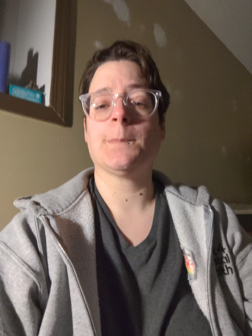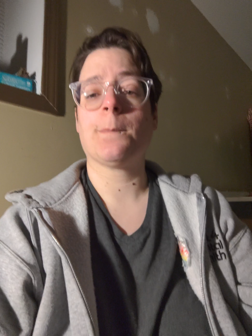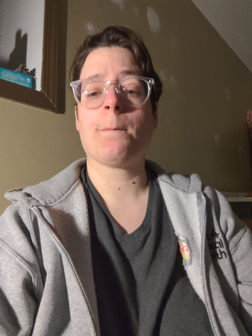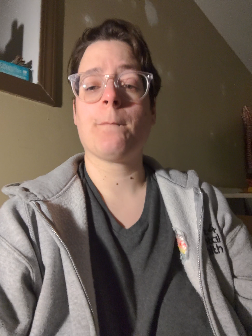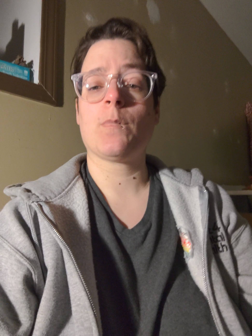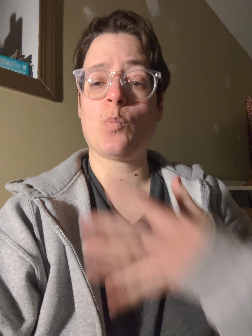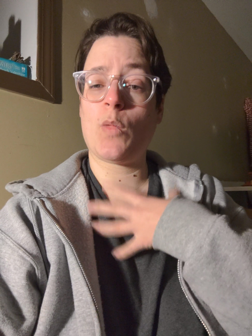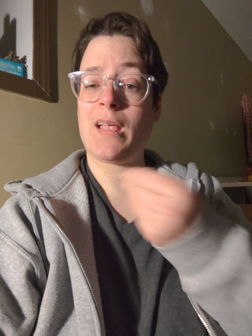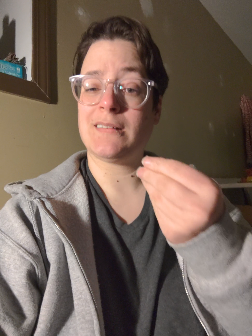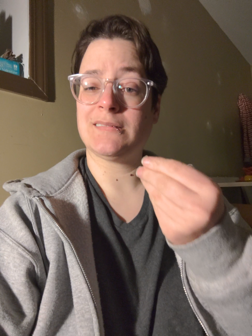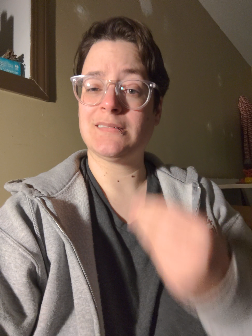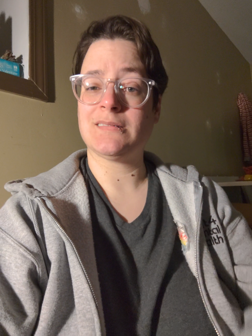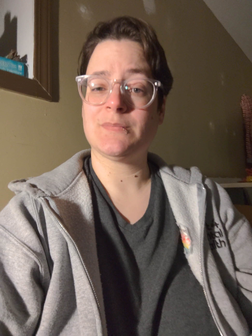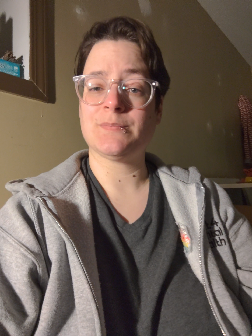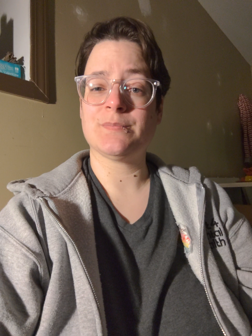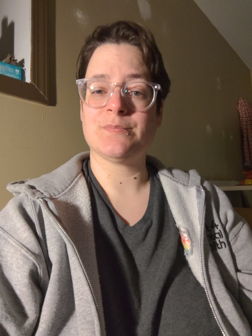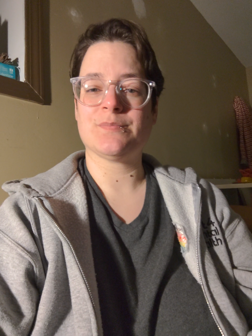white